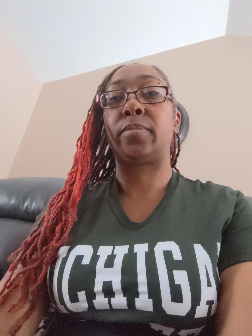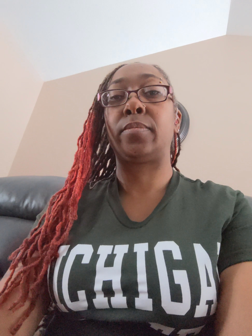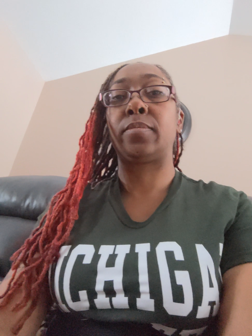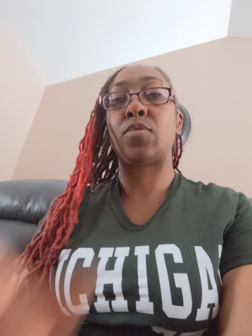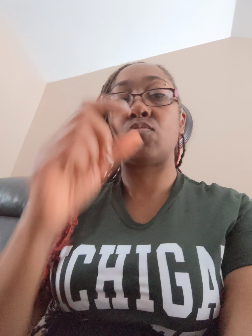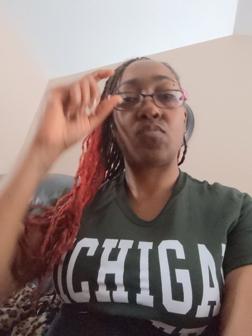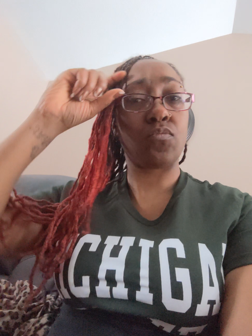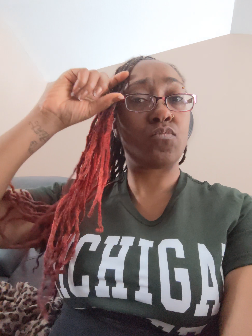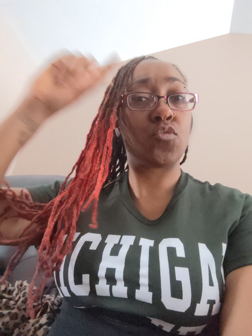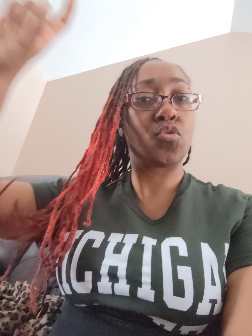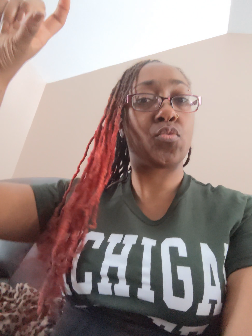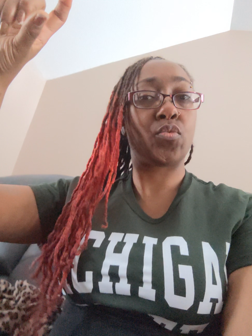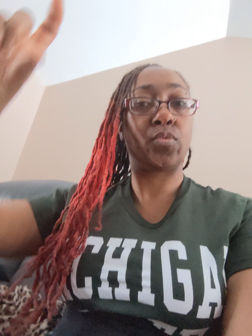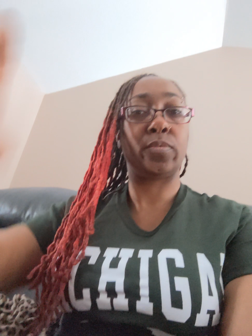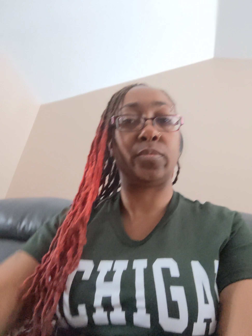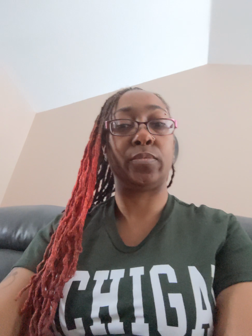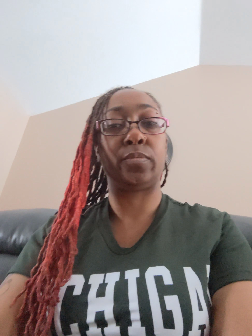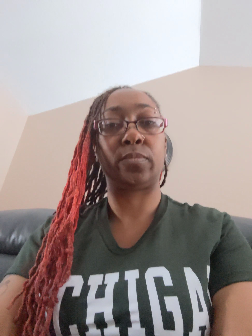moon